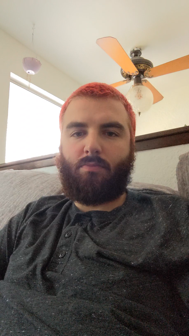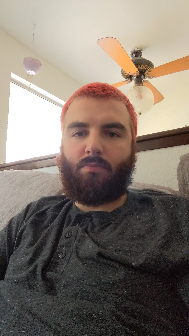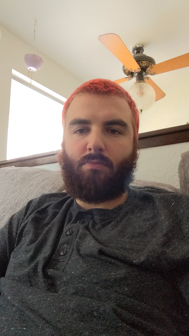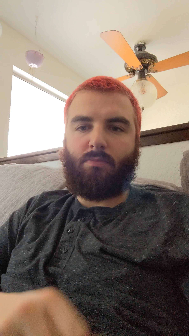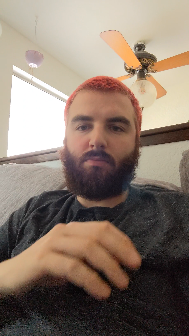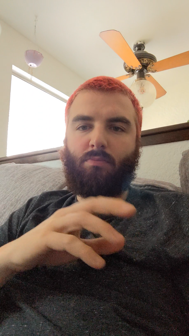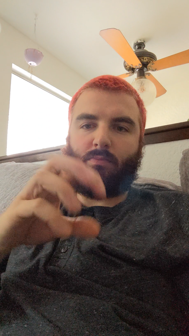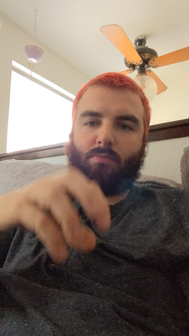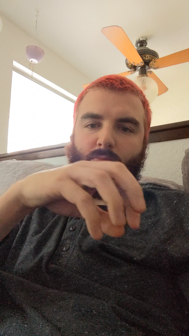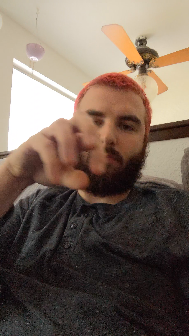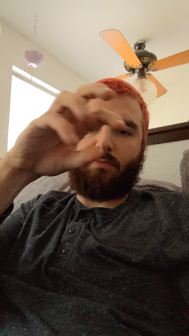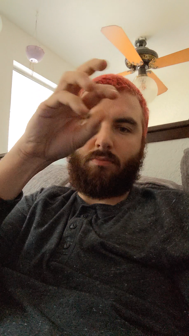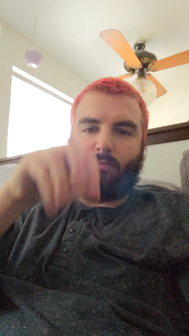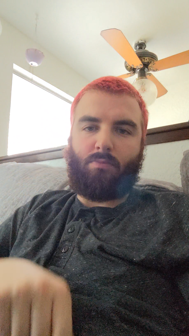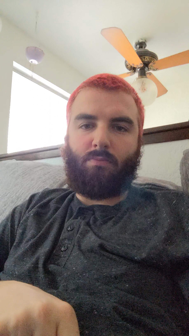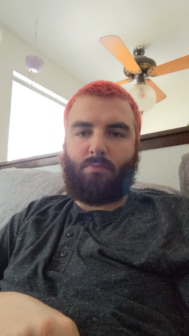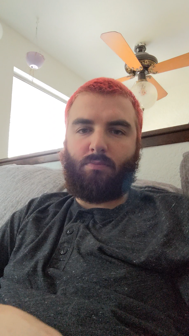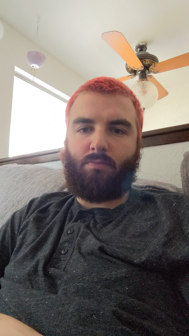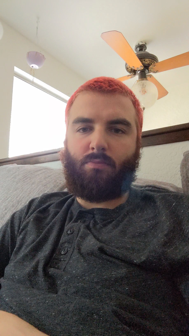block